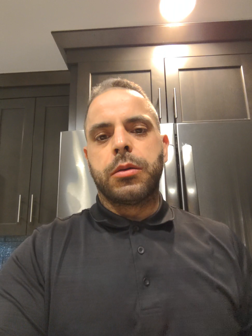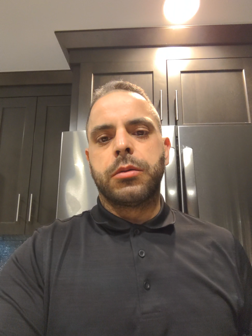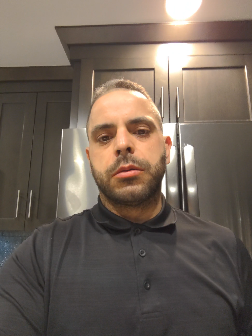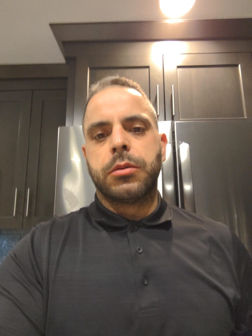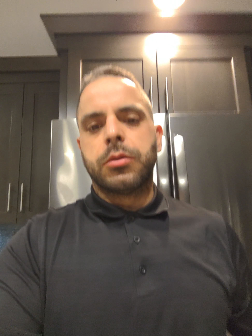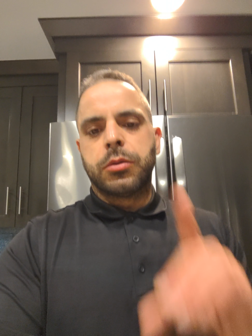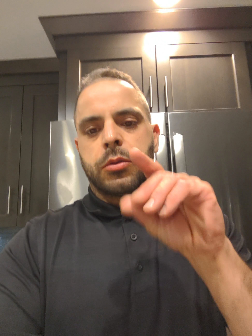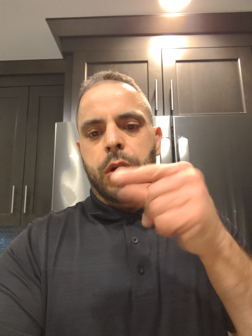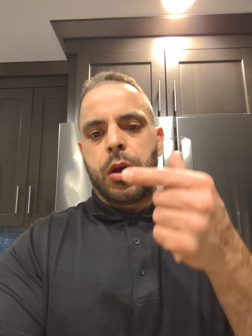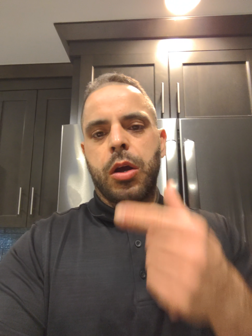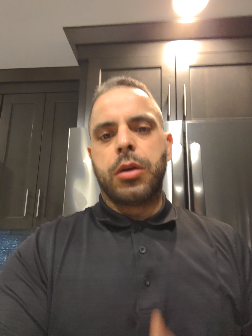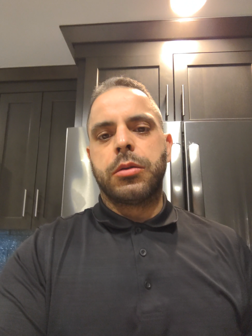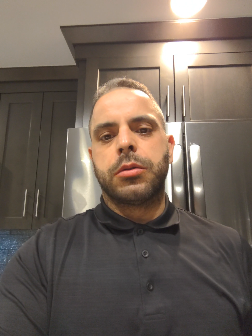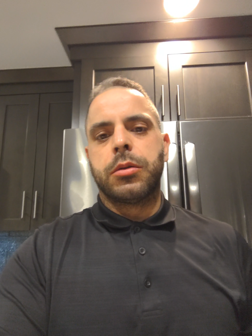dog